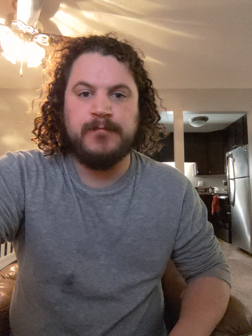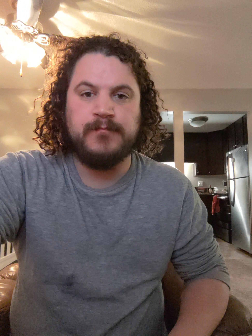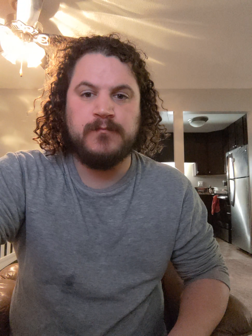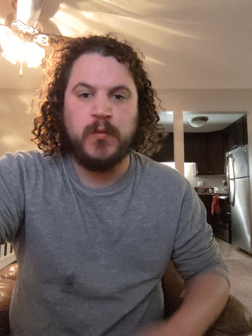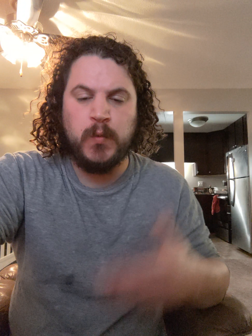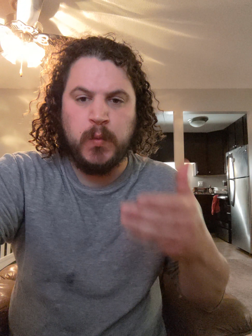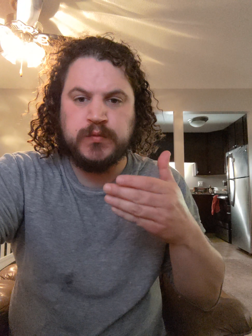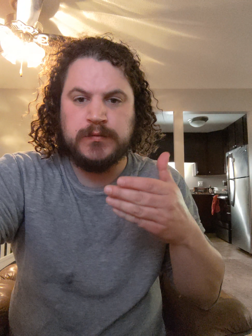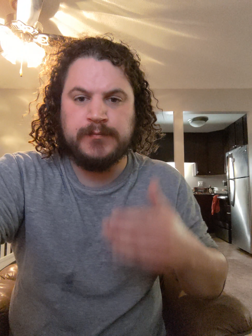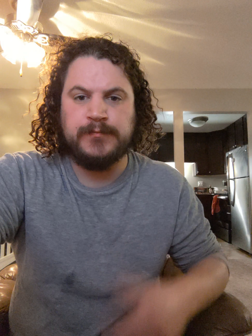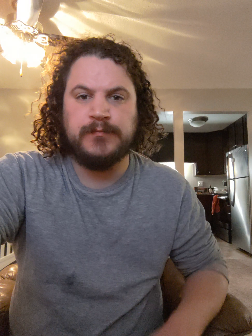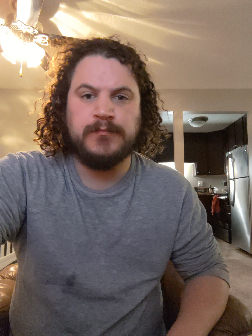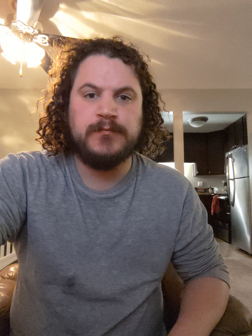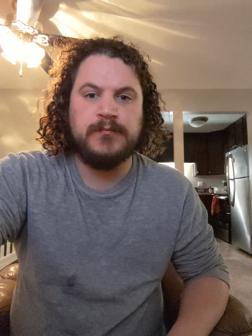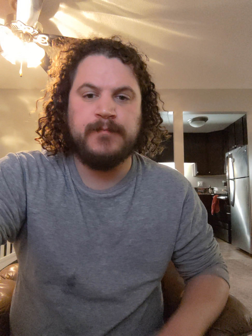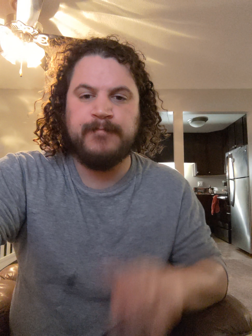close